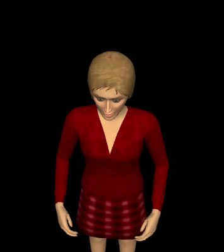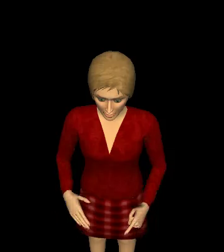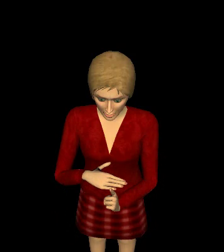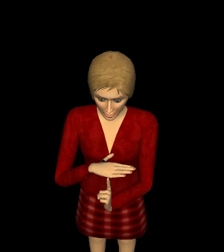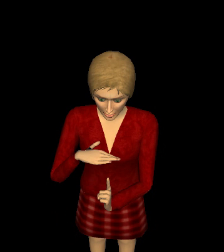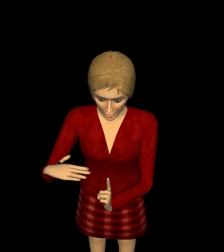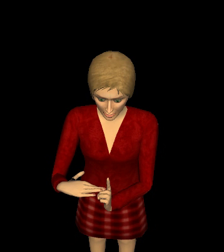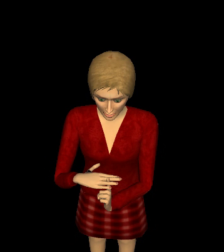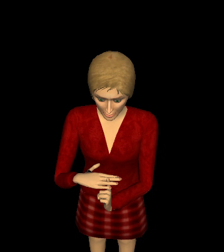مجتمع